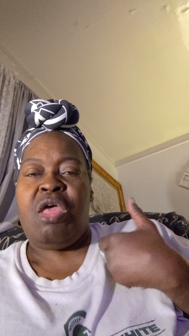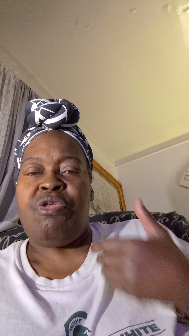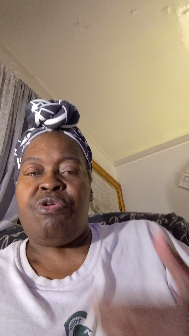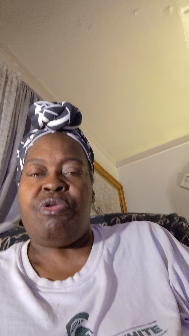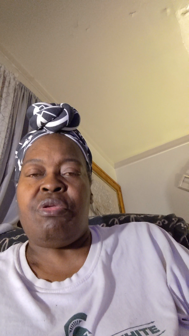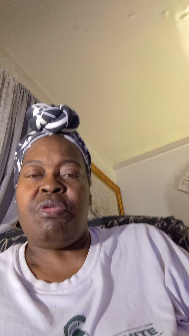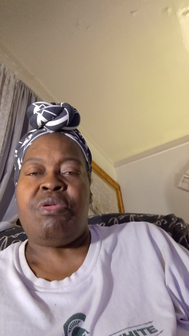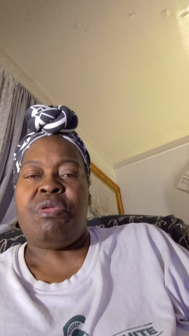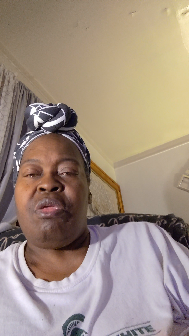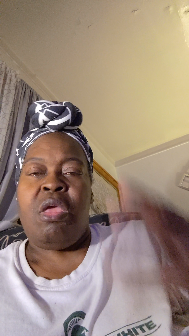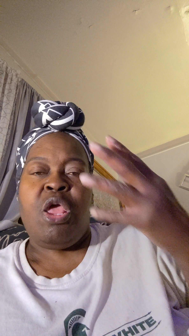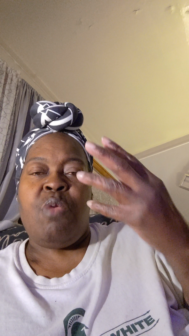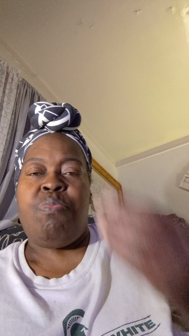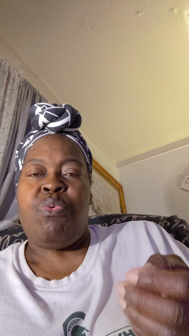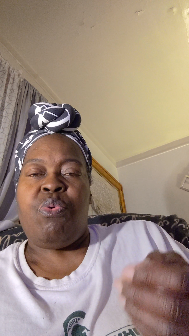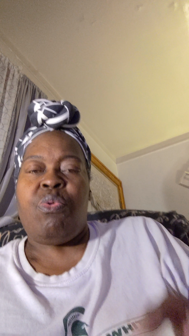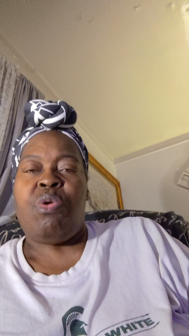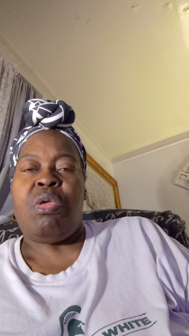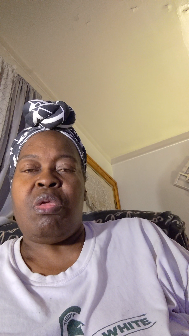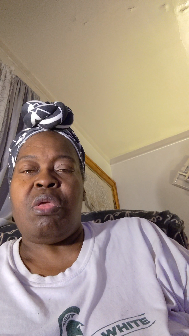poor